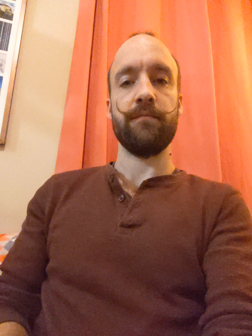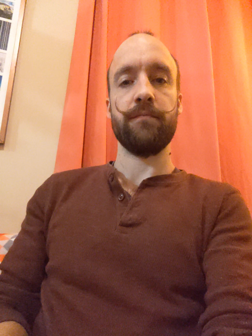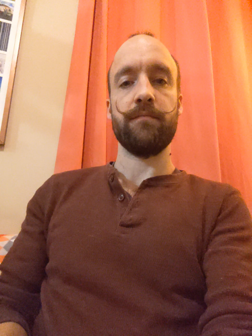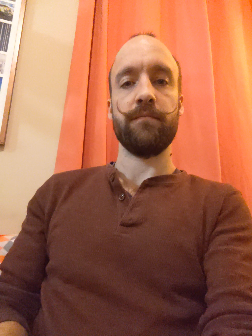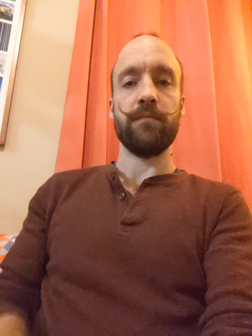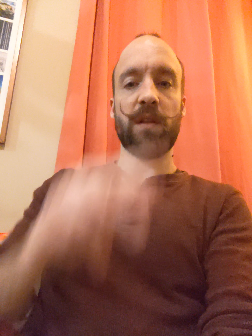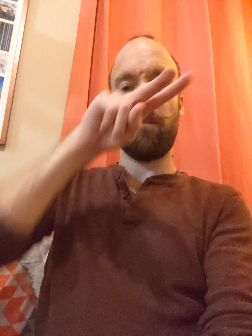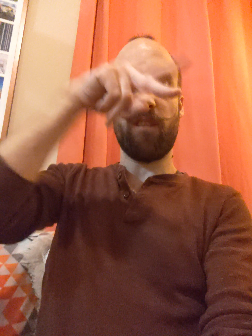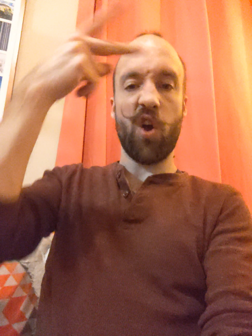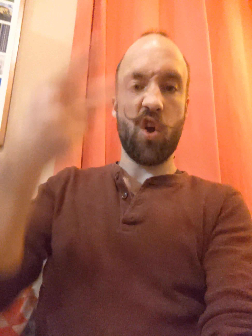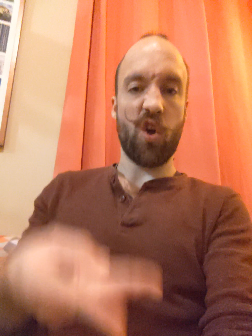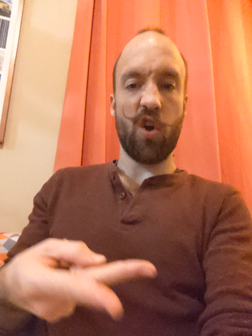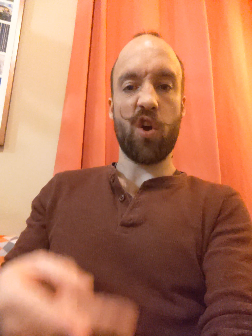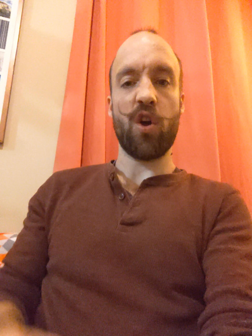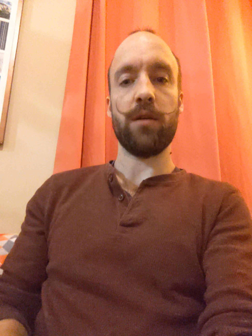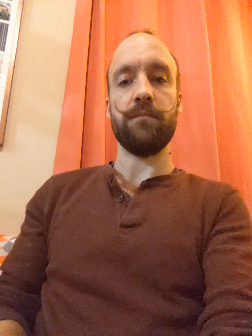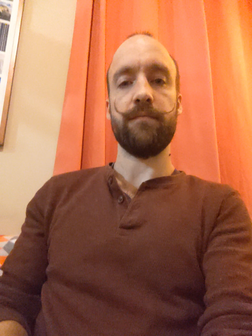fall